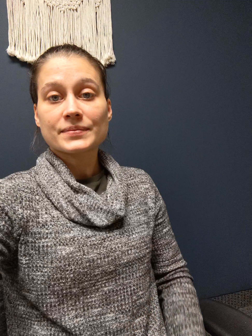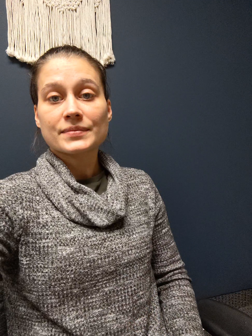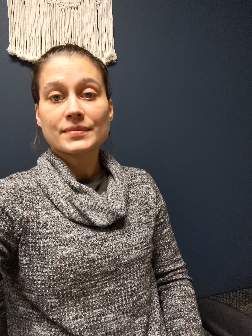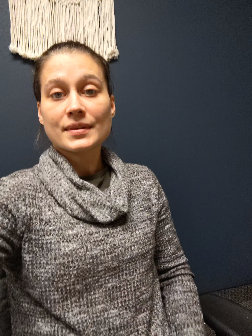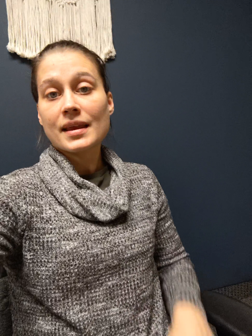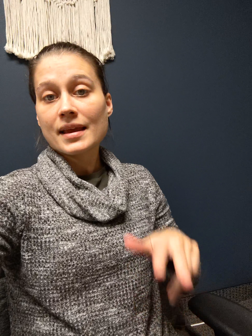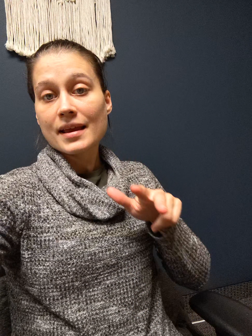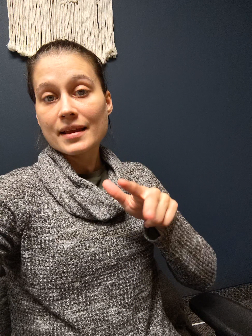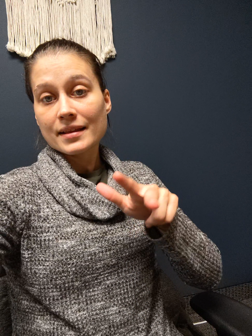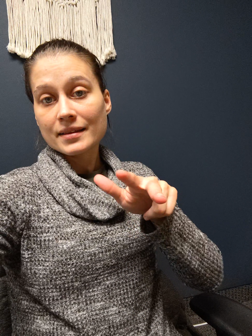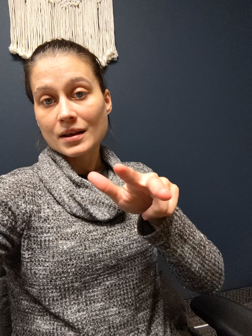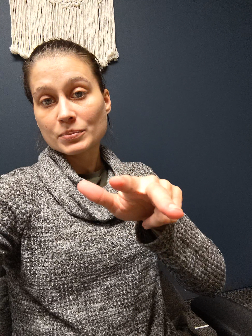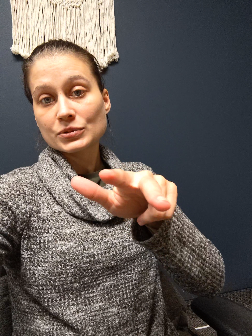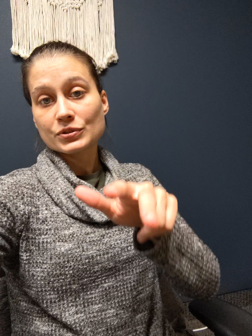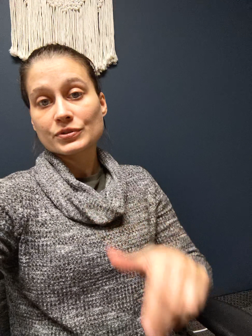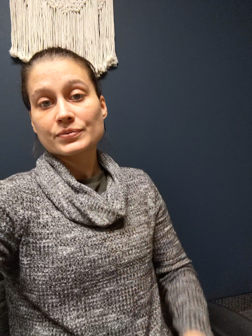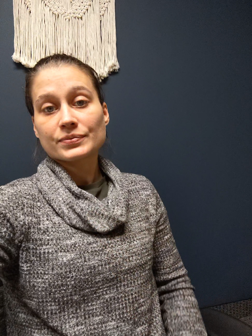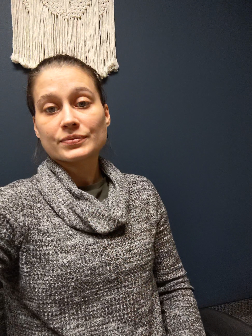helicopter